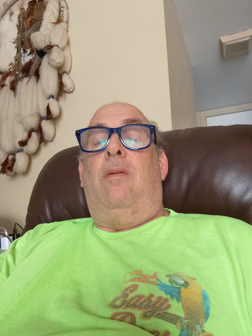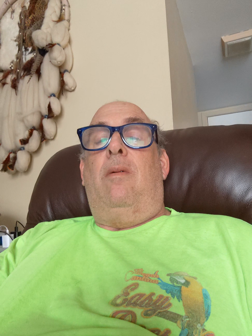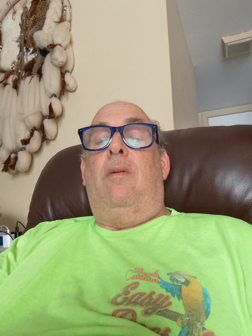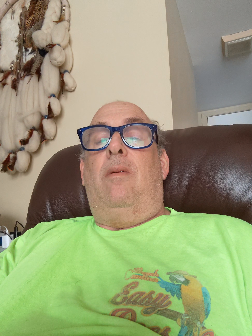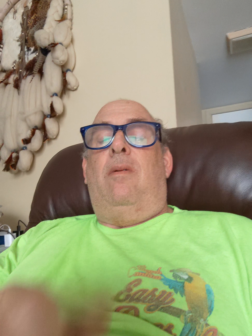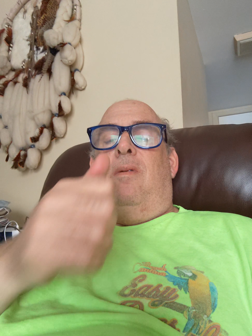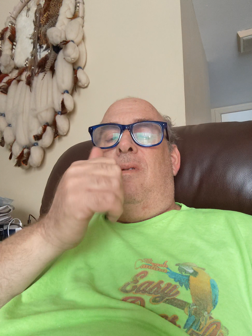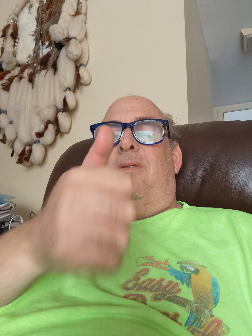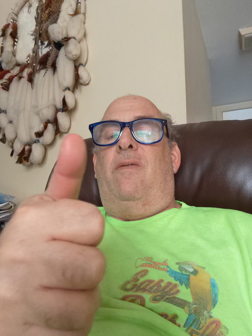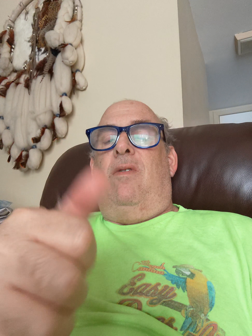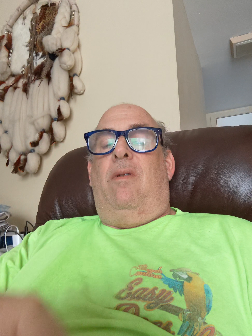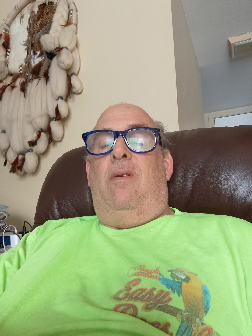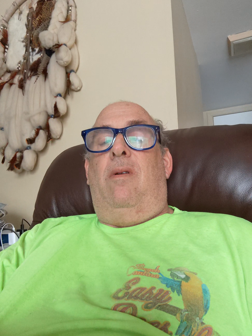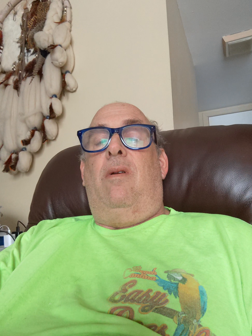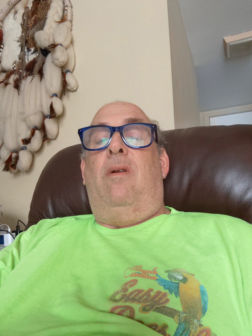yourself